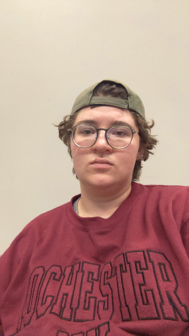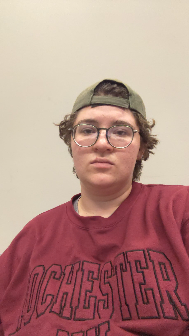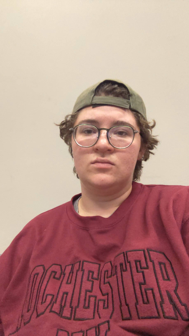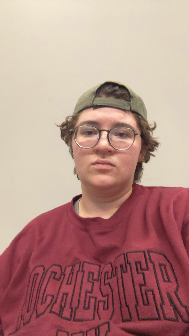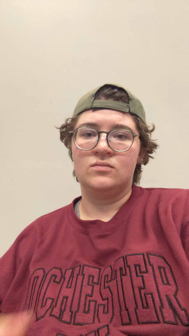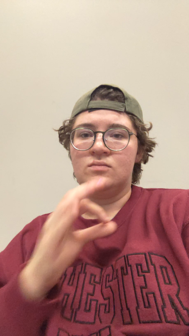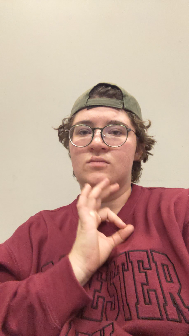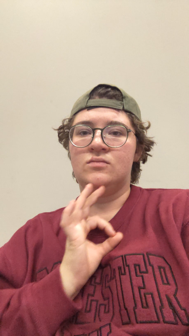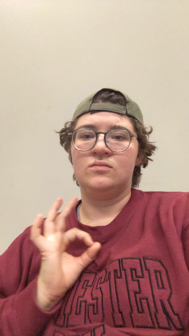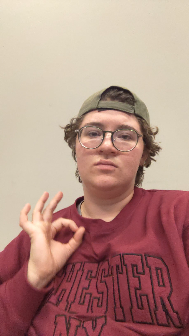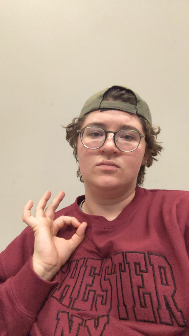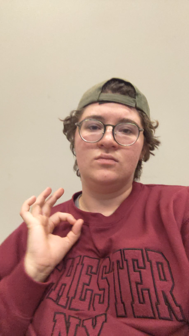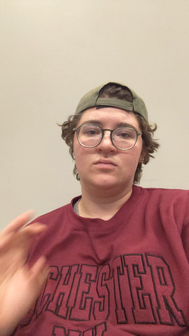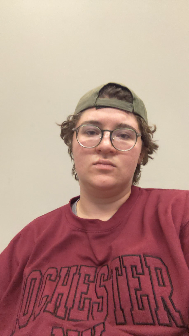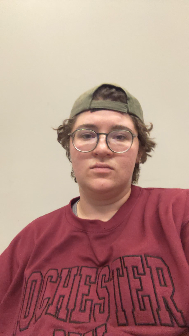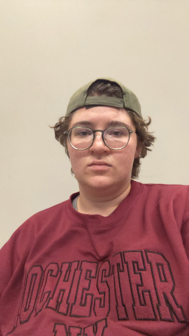beads